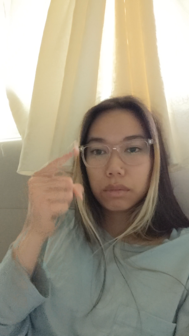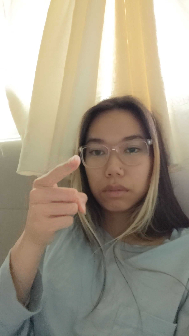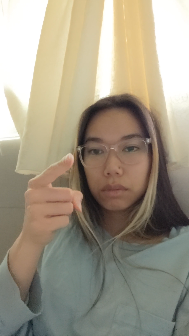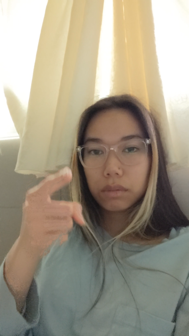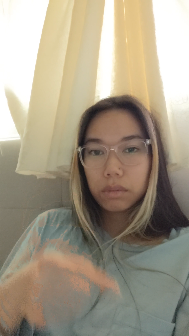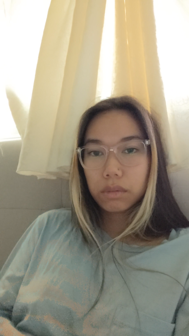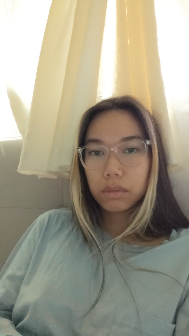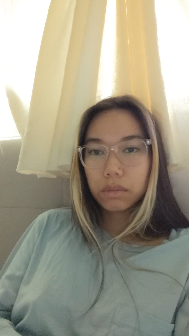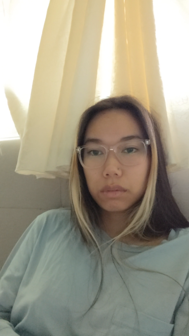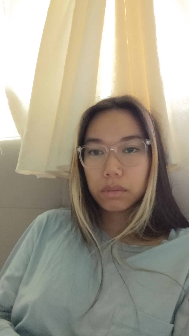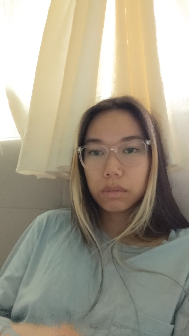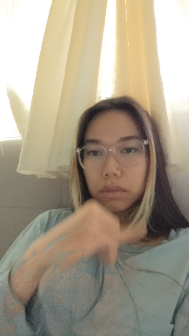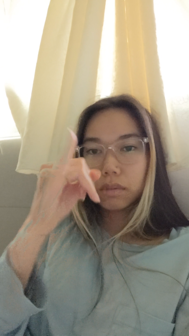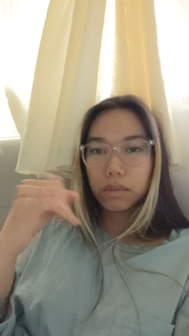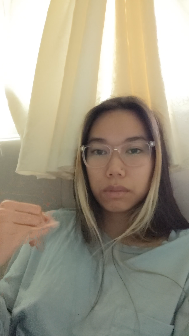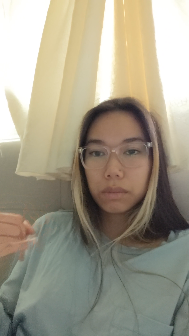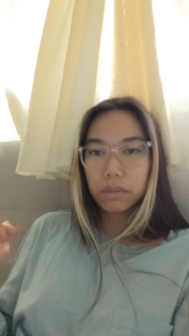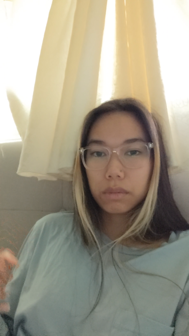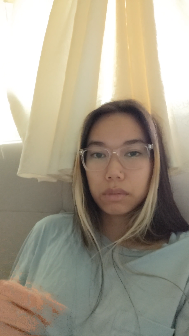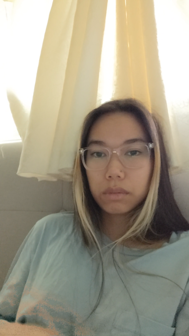draw